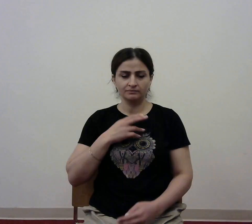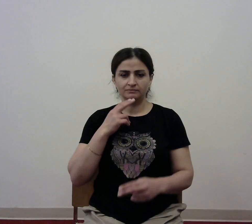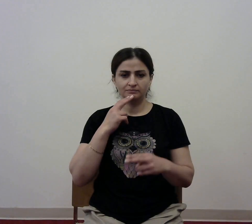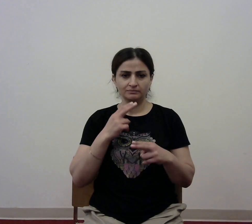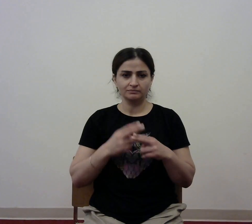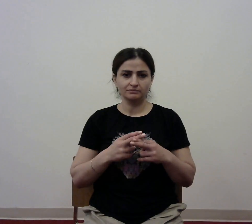bacı